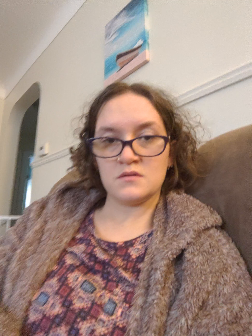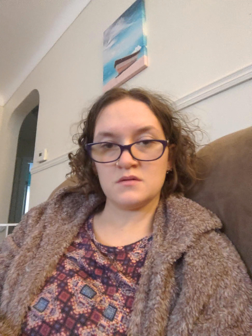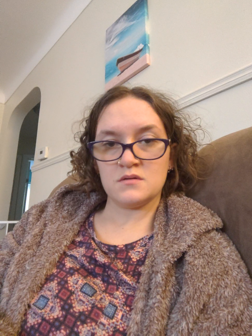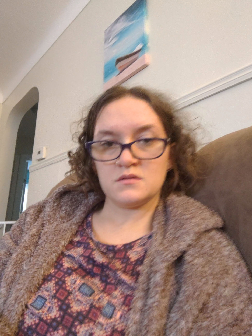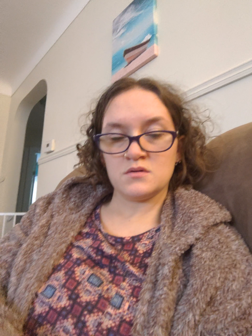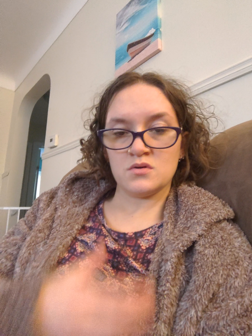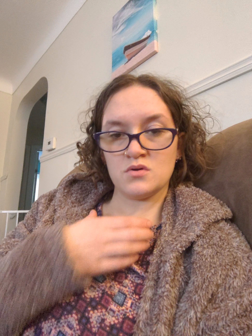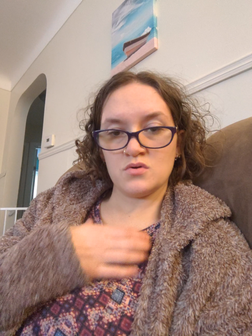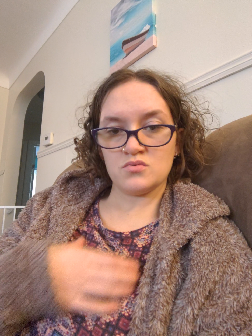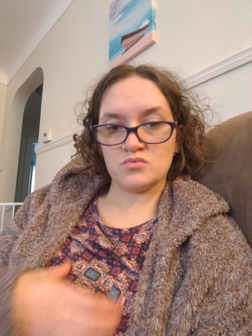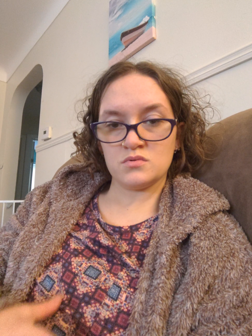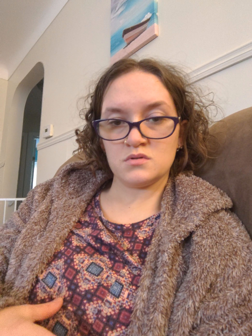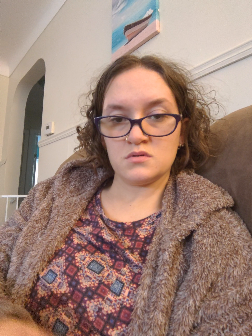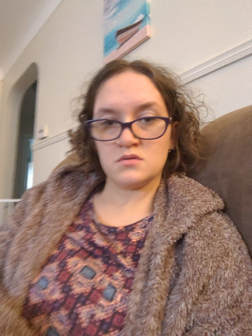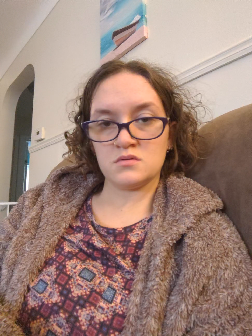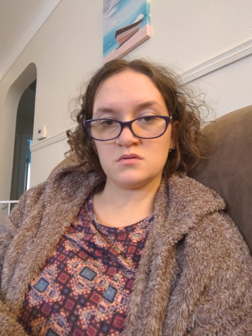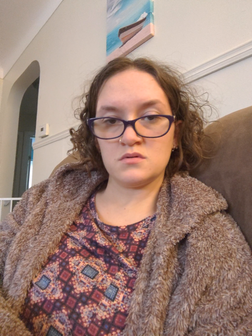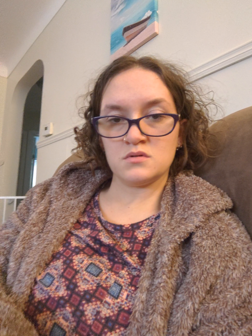hungry